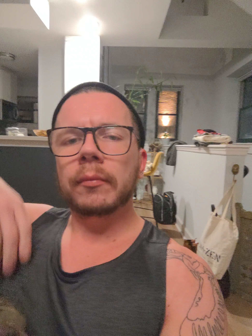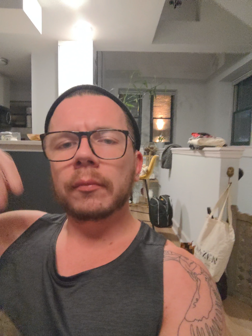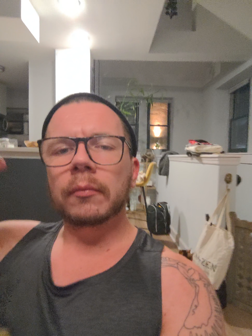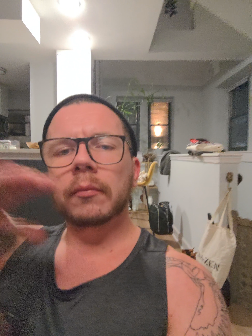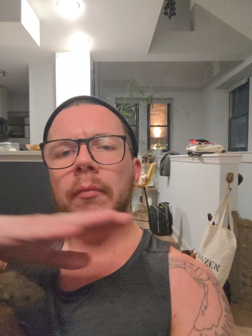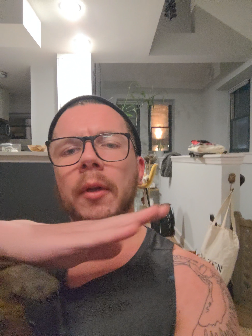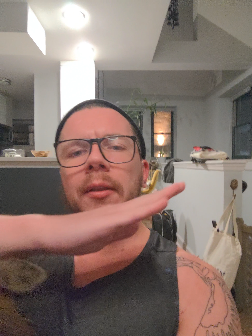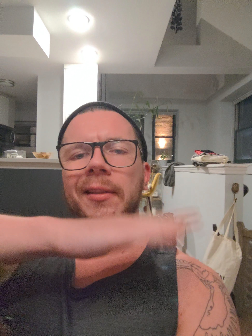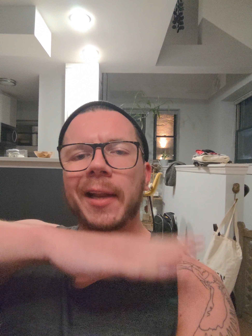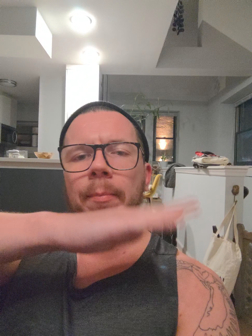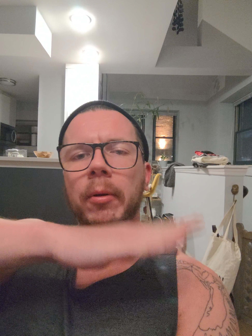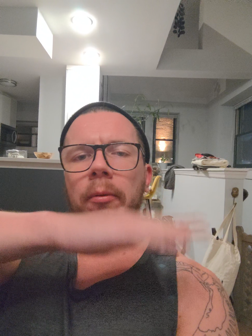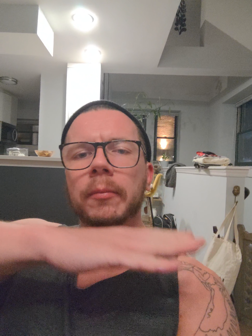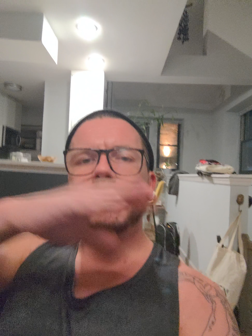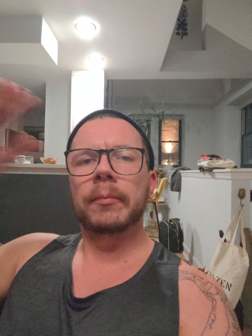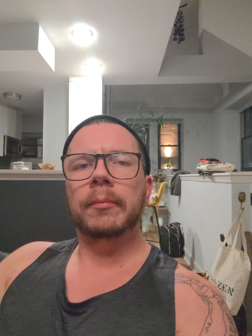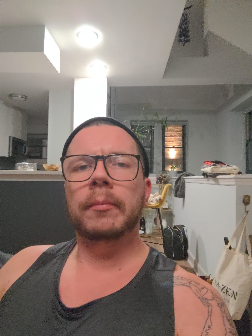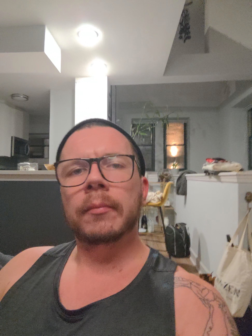table